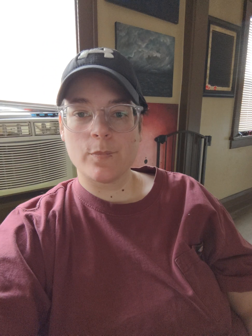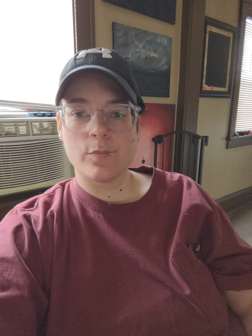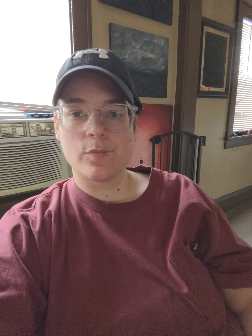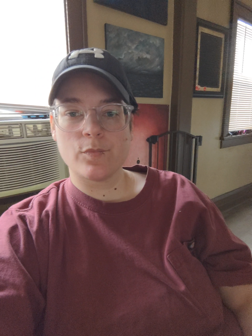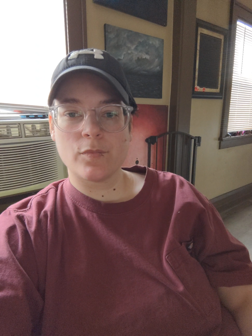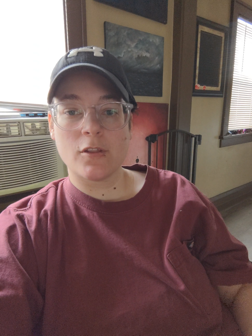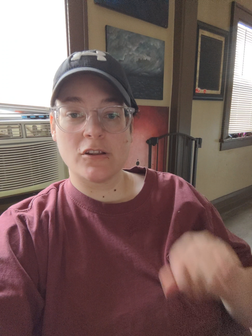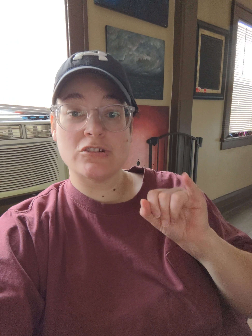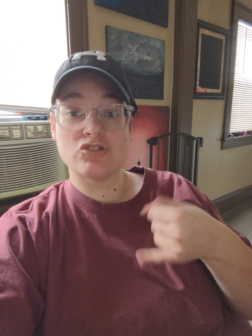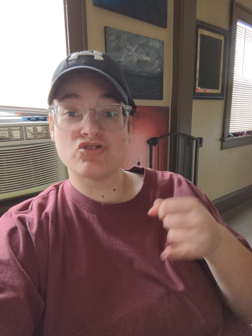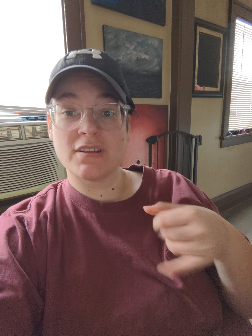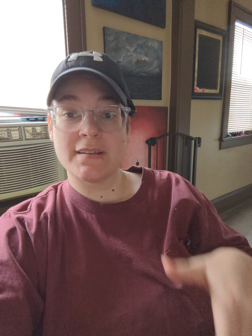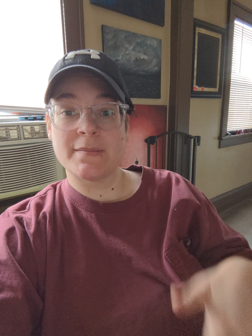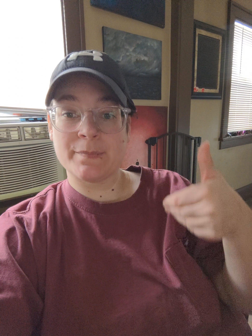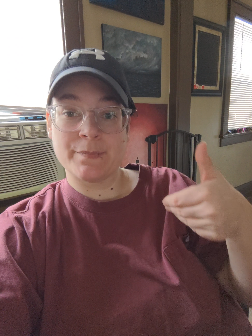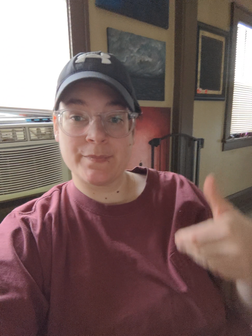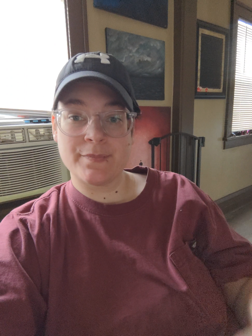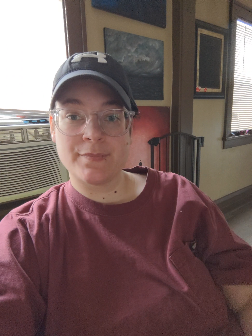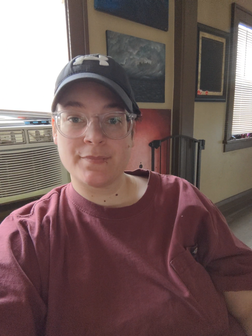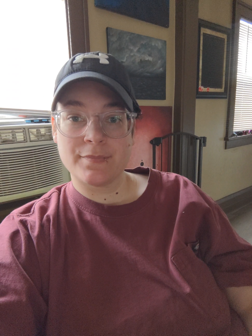jeans